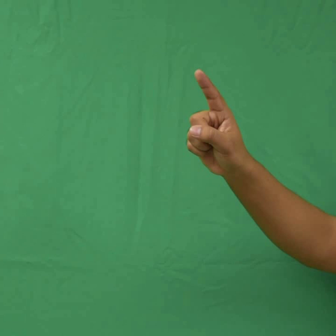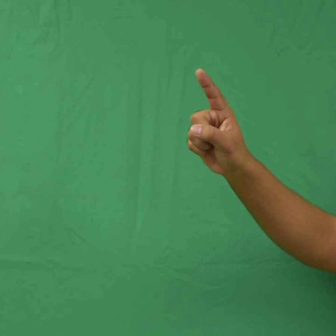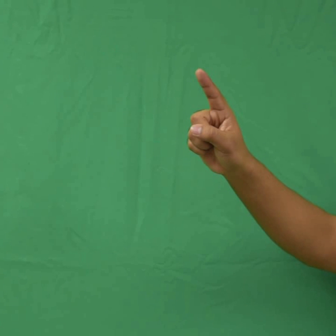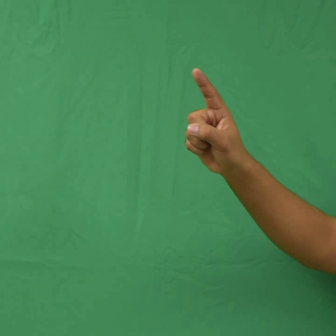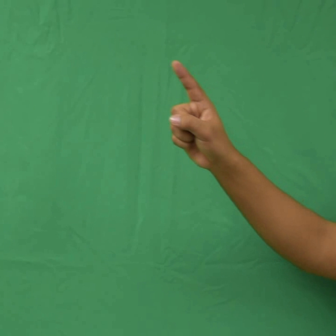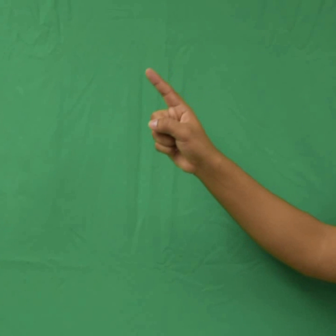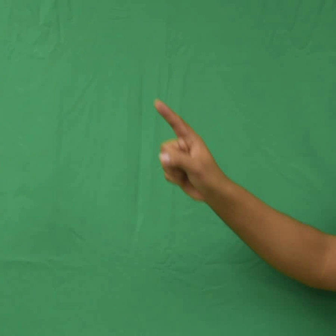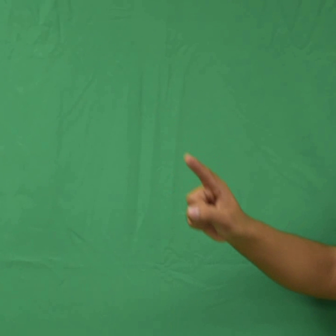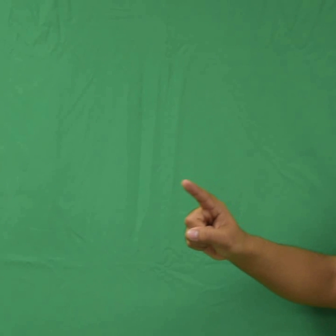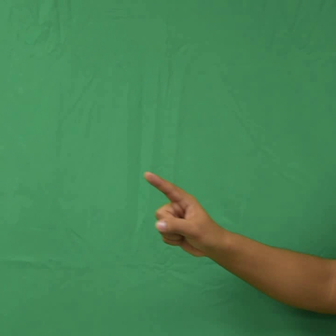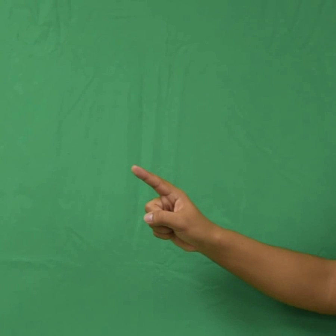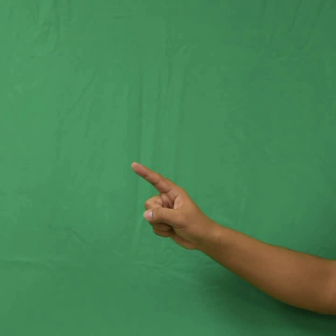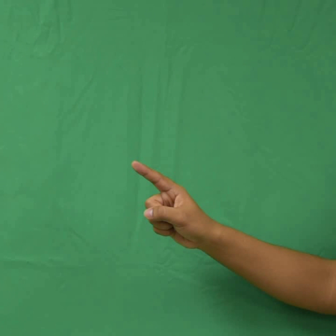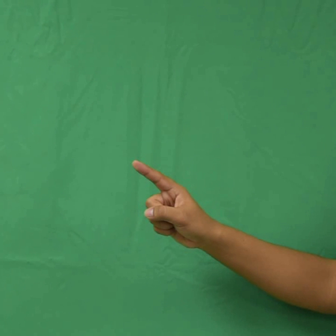Z